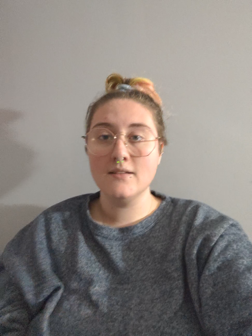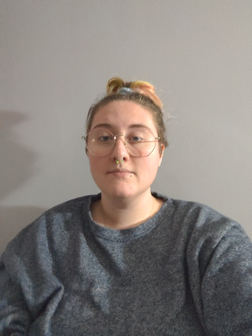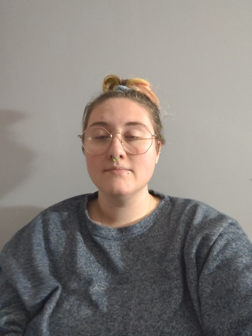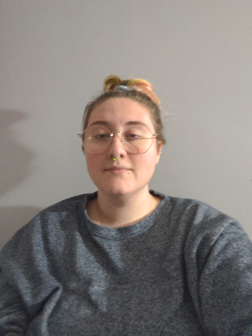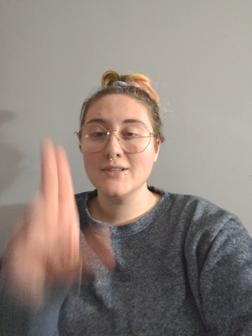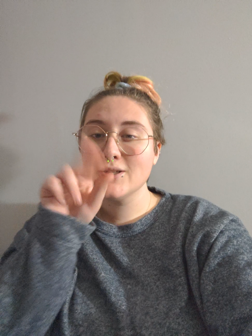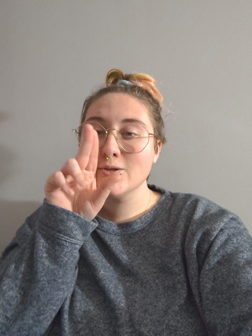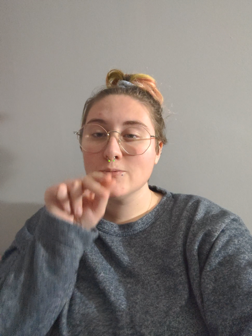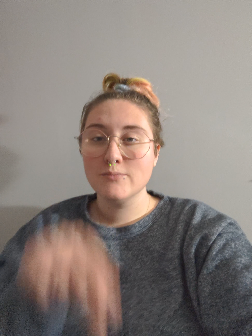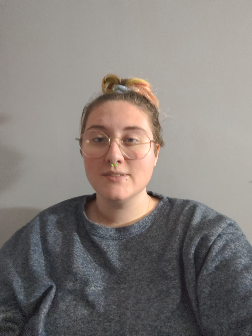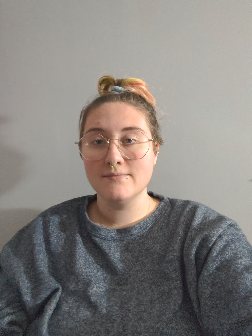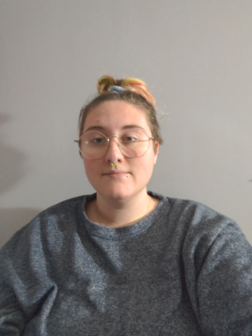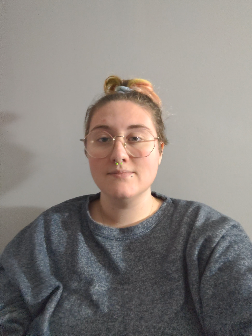goose